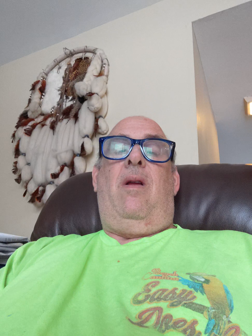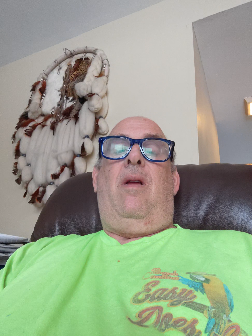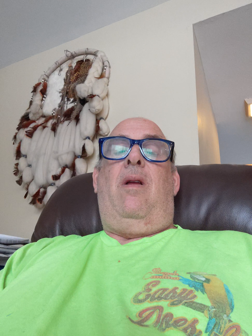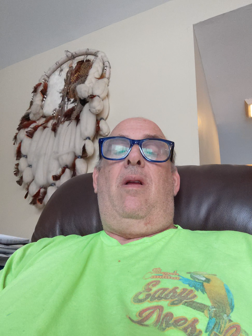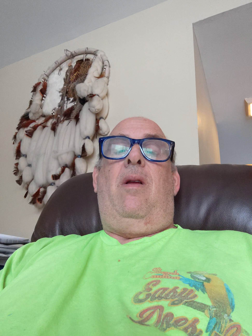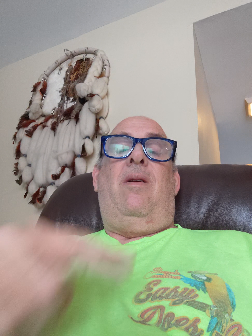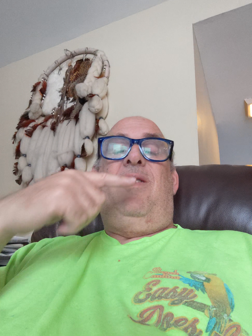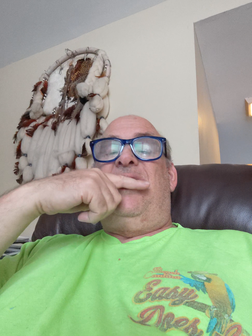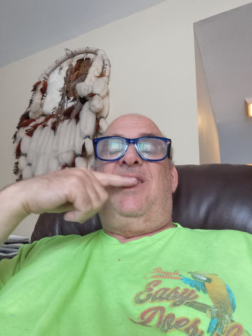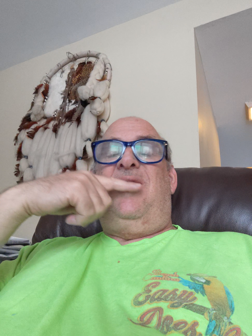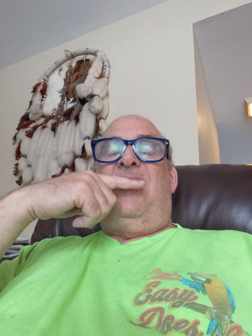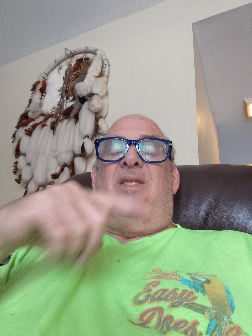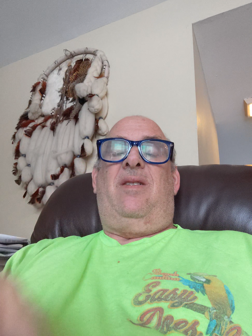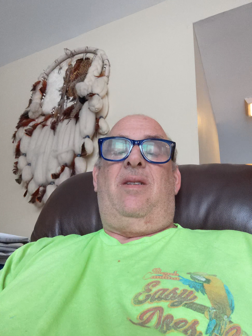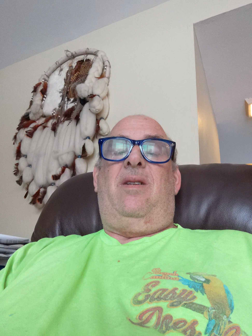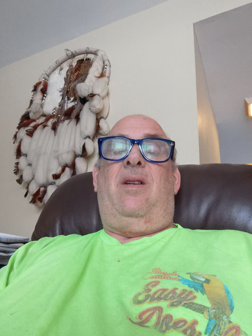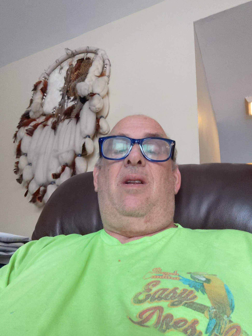toothbrush